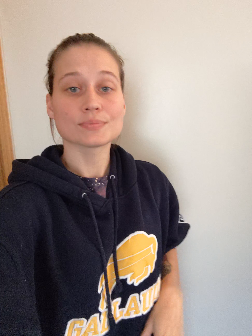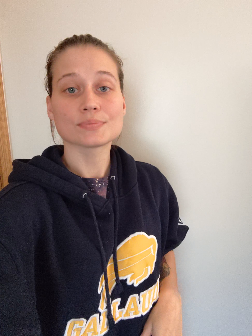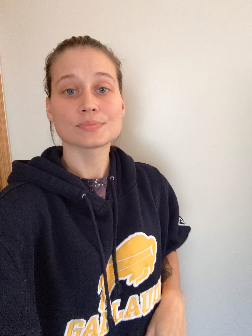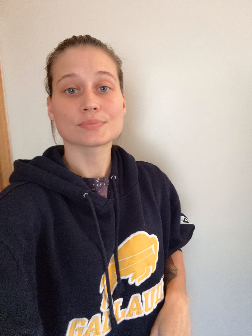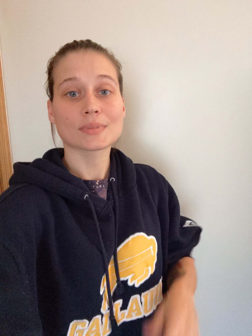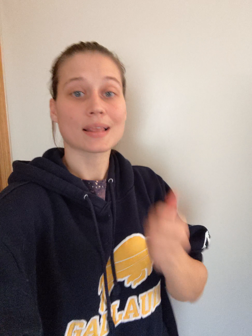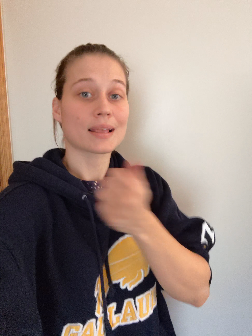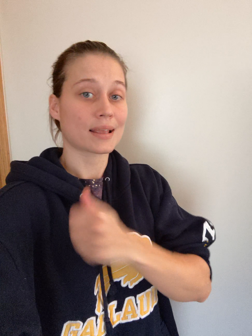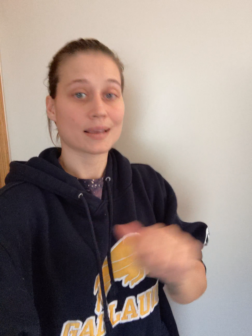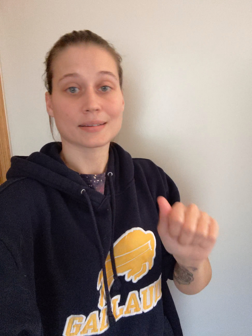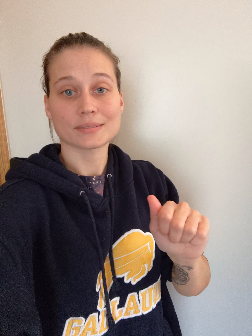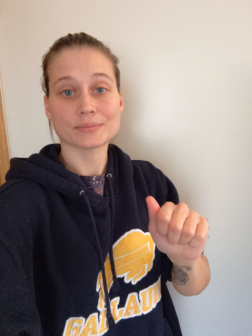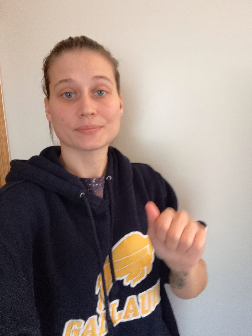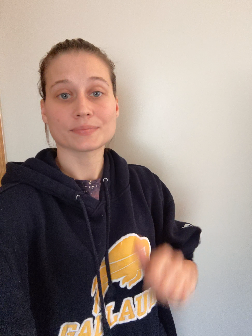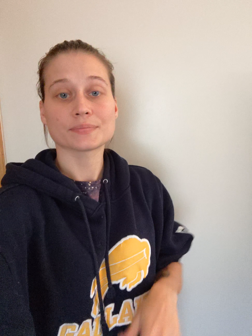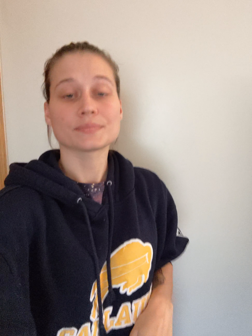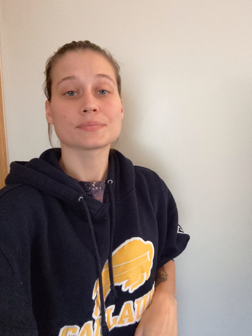any